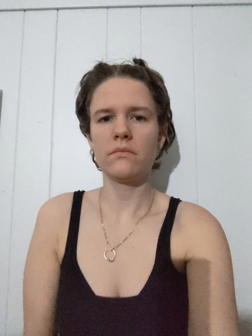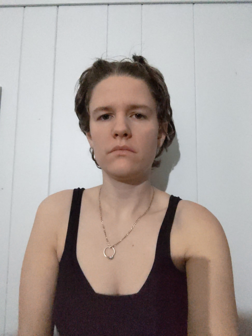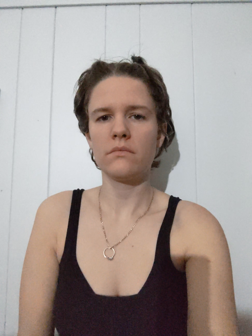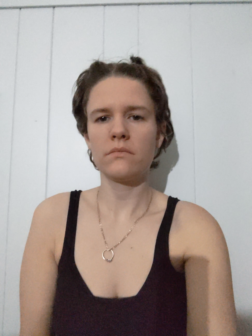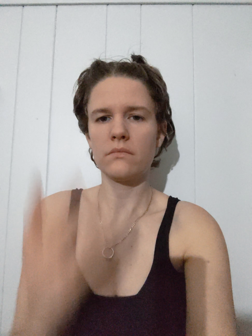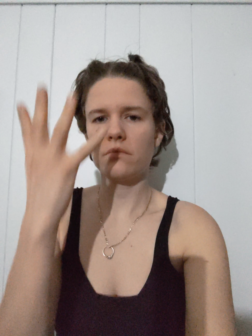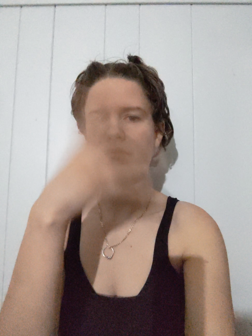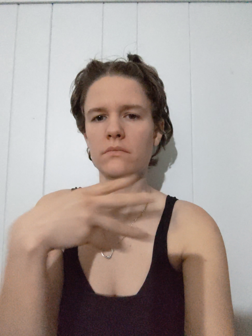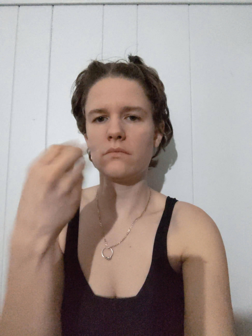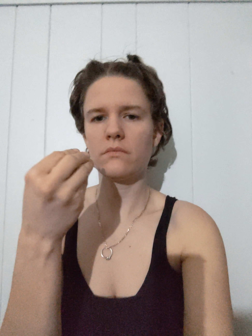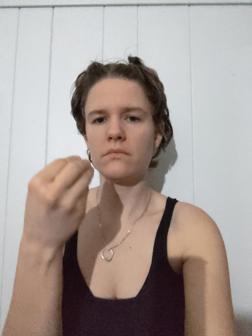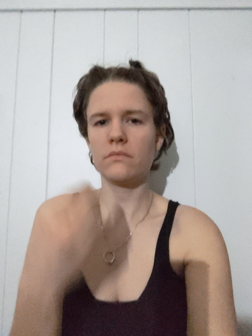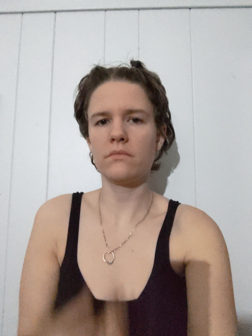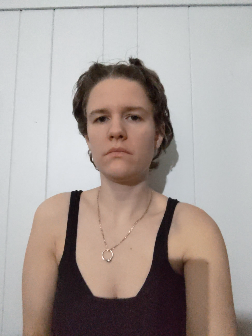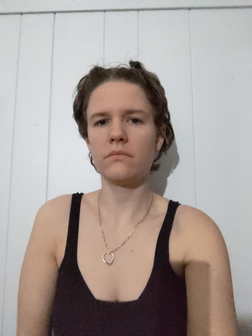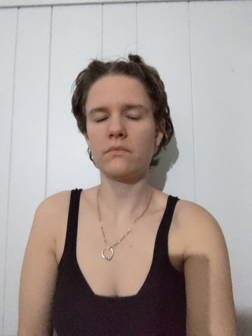pretty